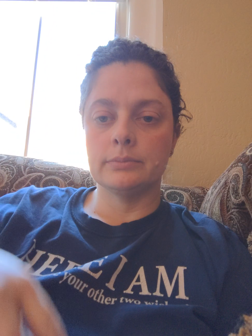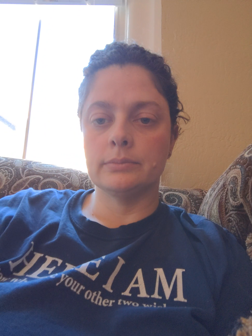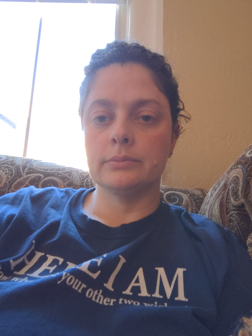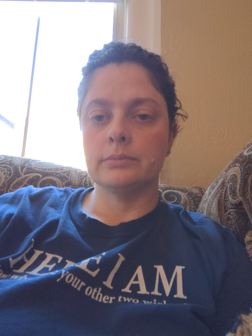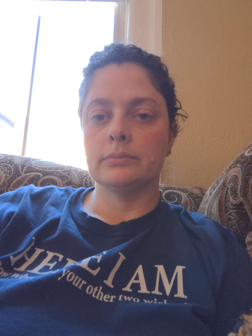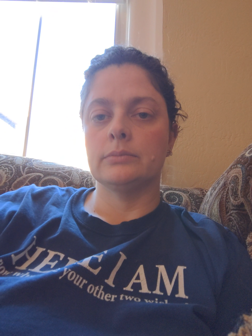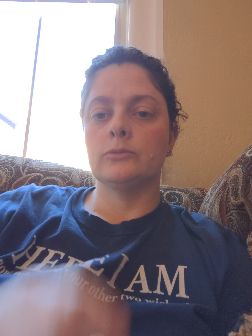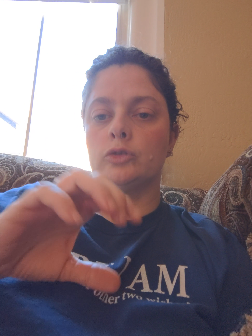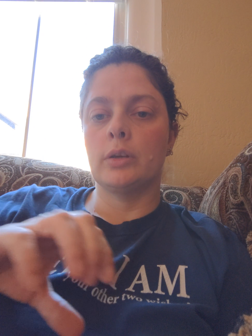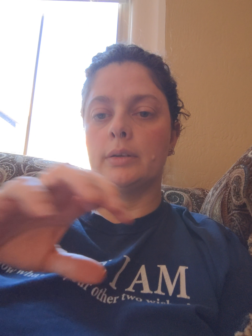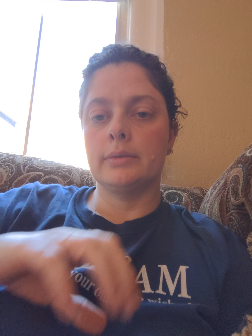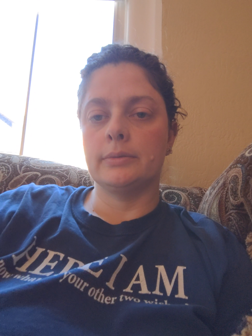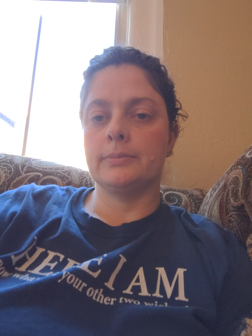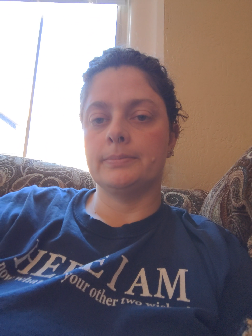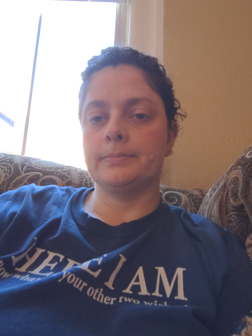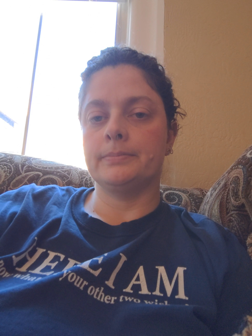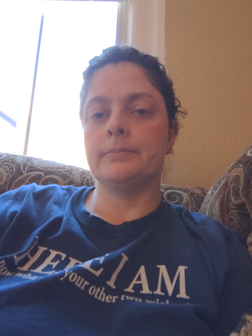chocolate